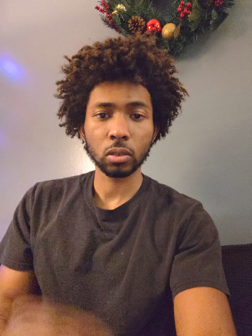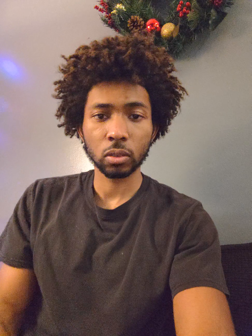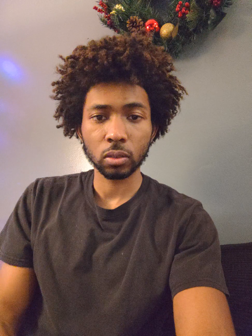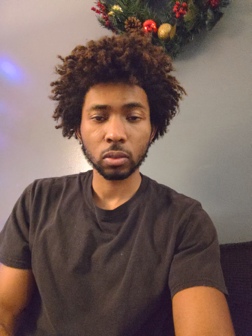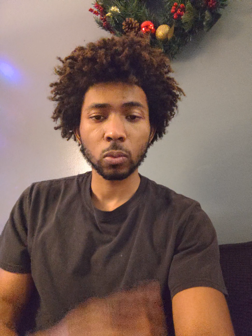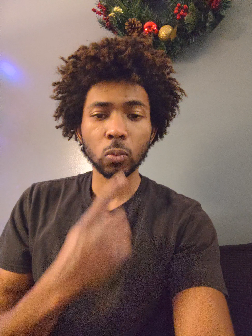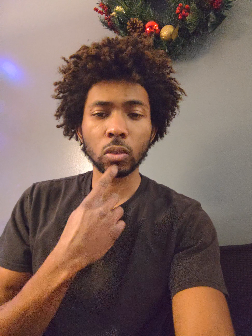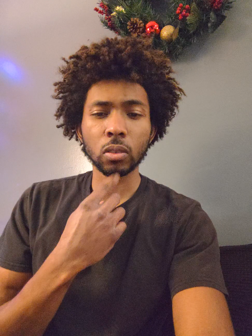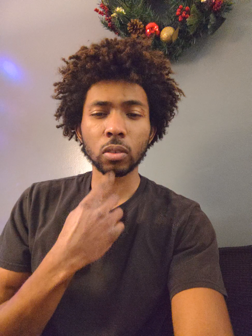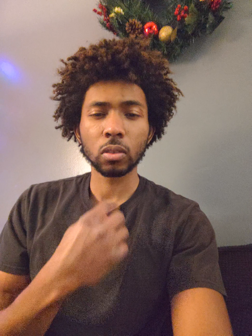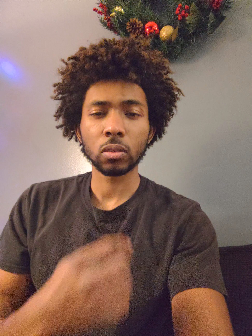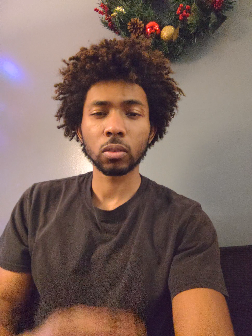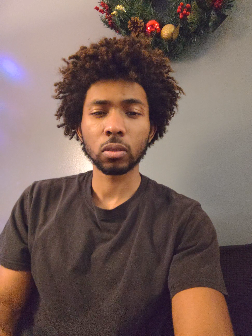red